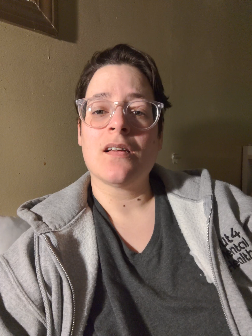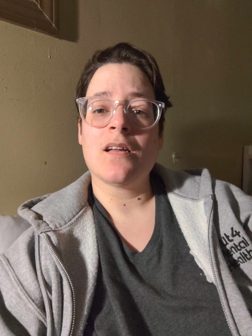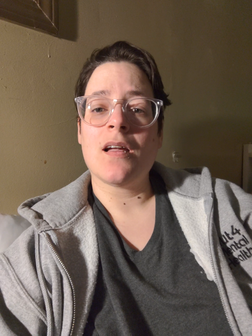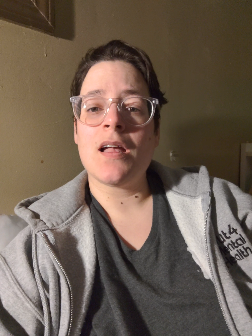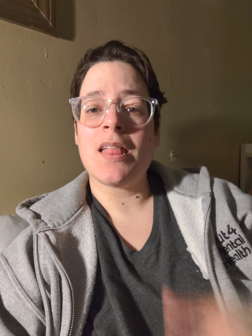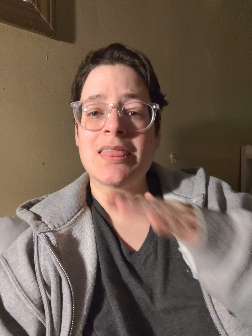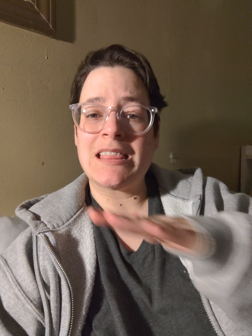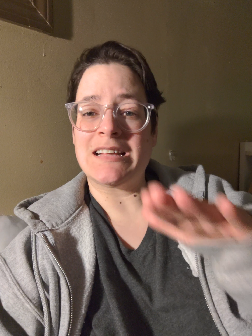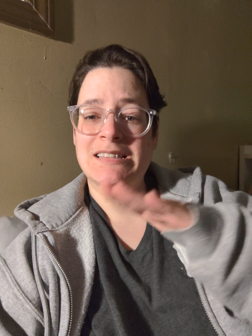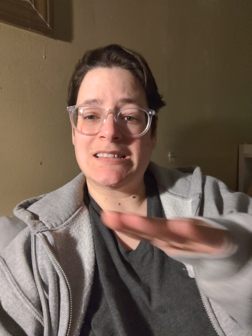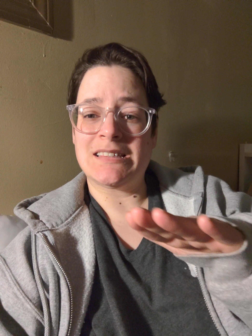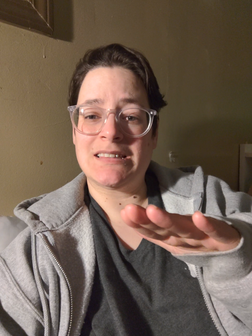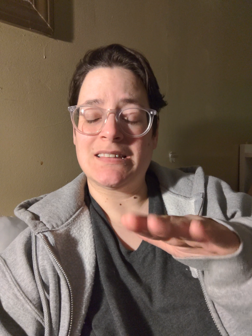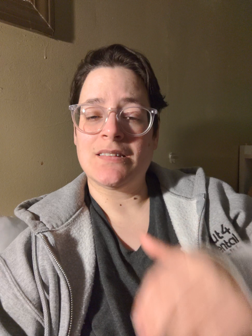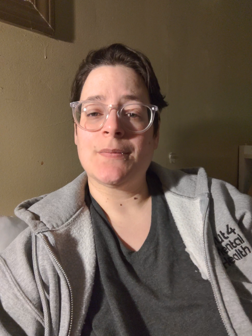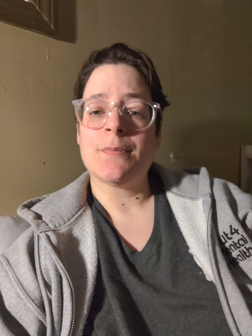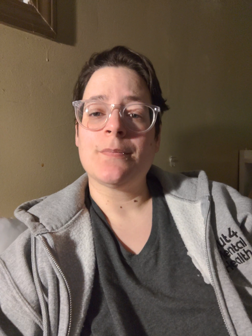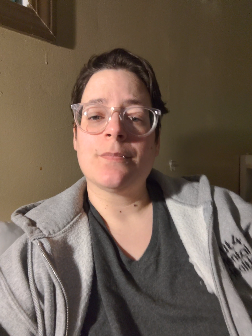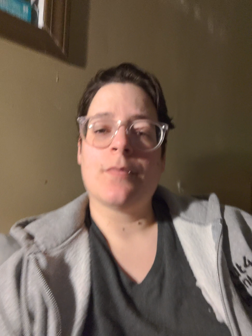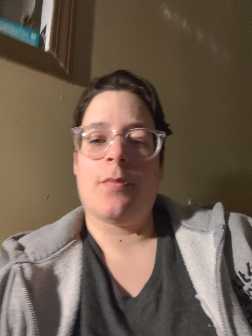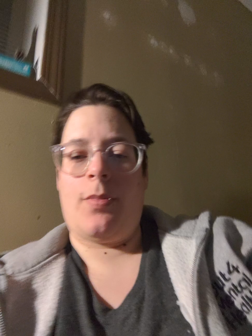clean